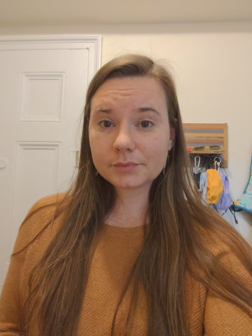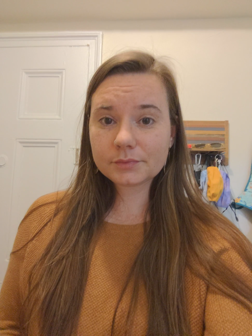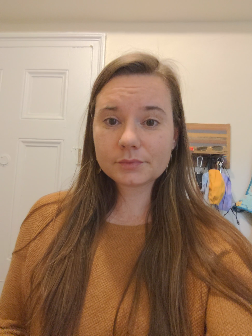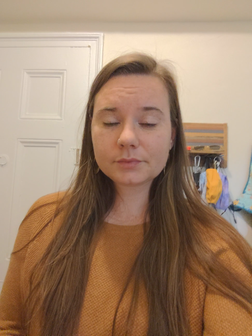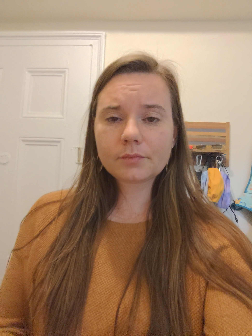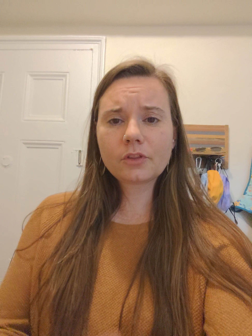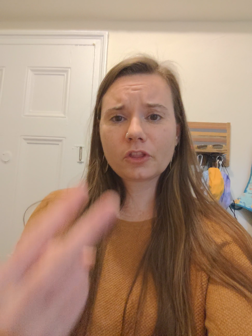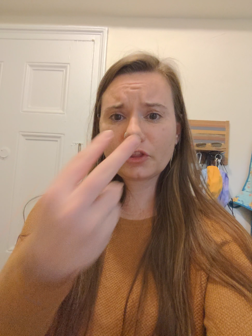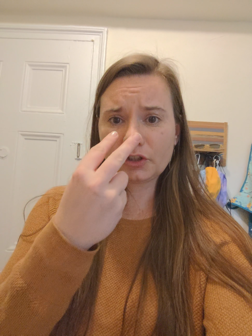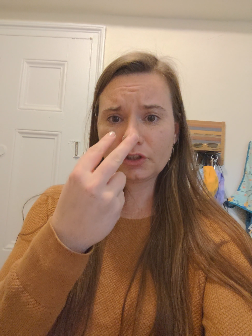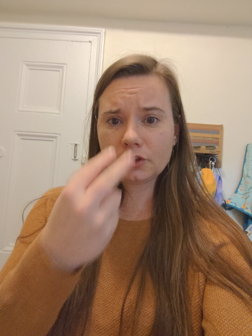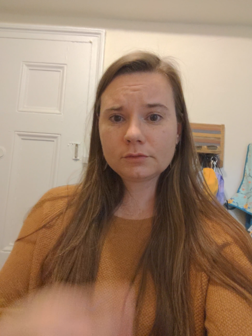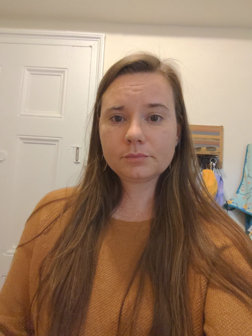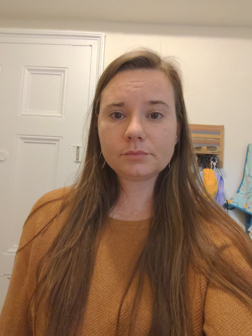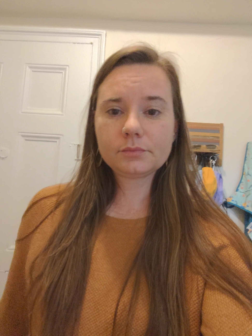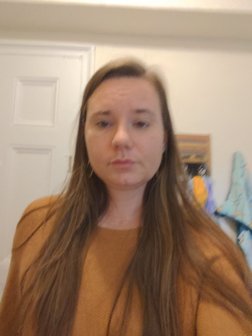look